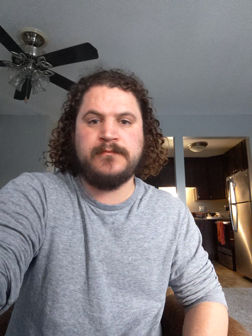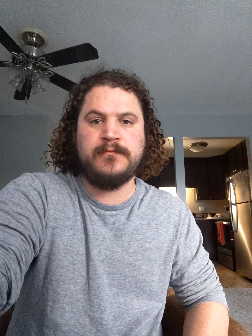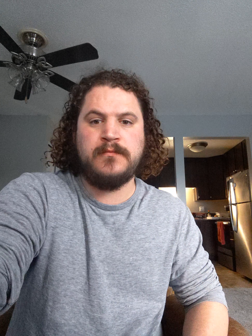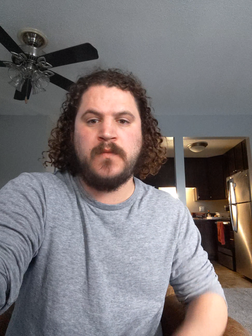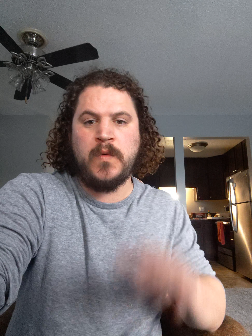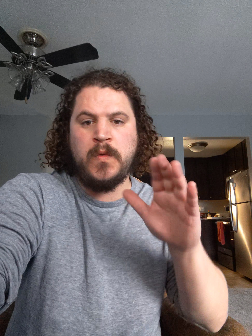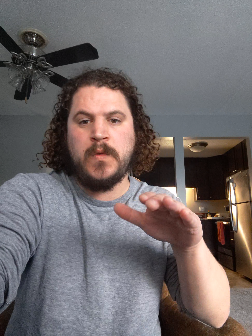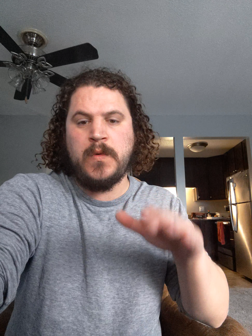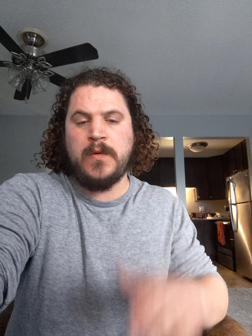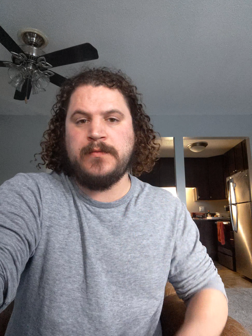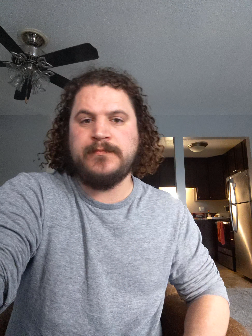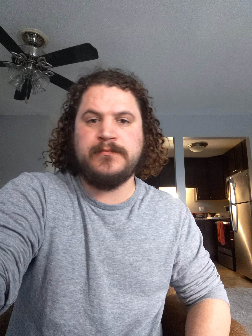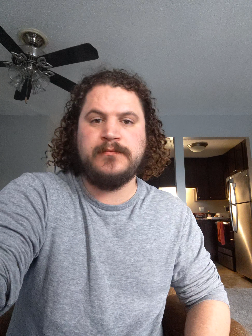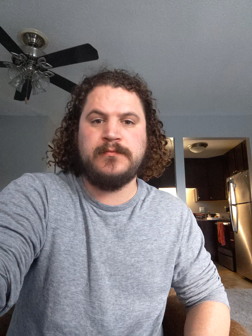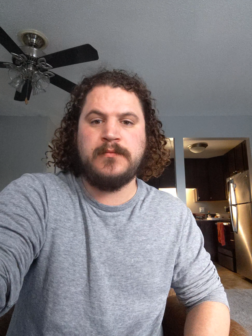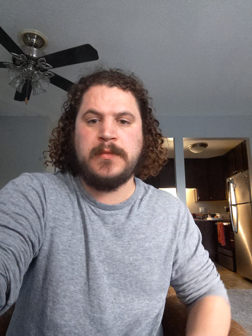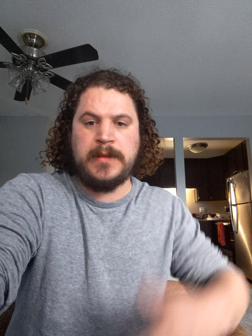on